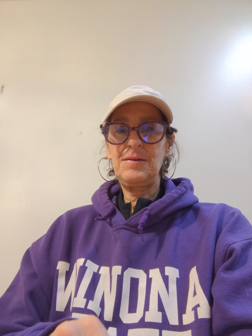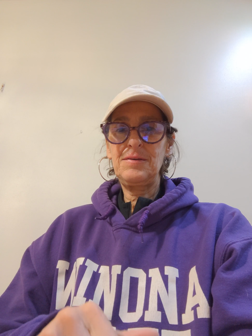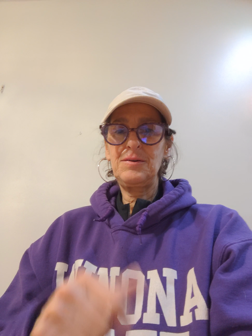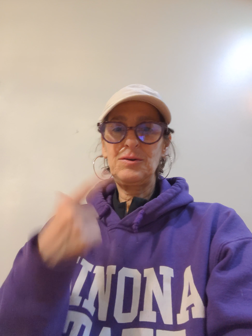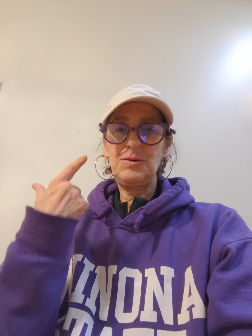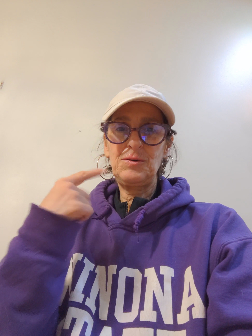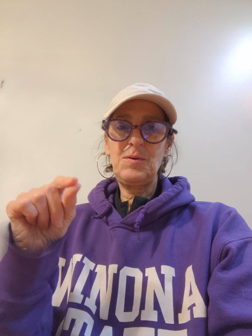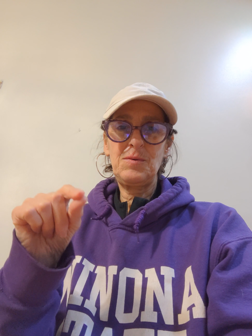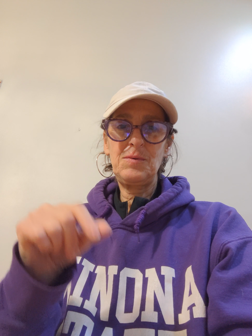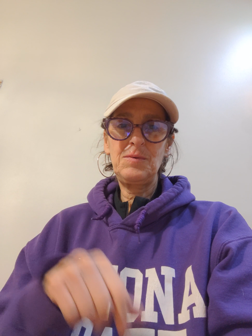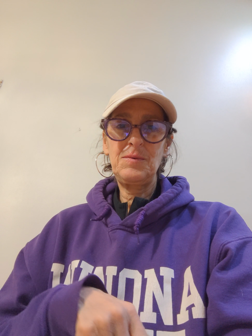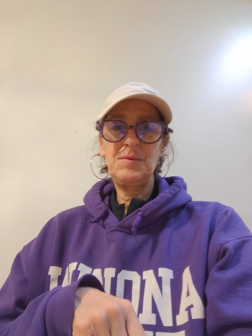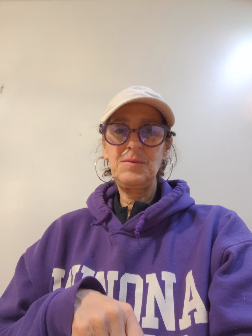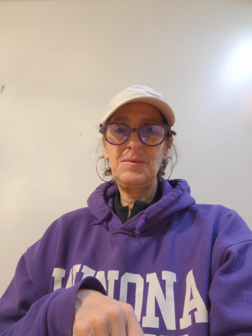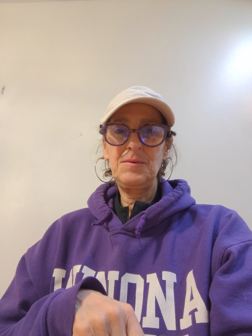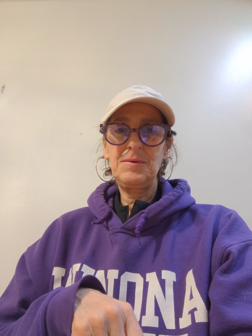go